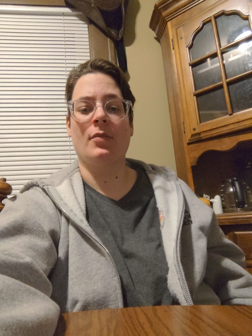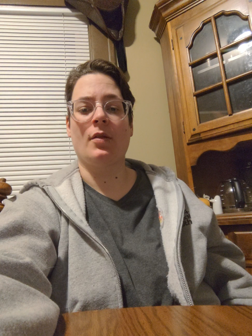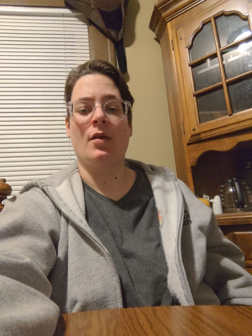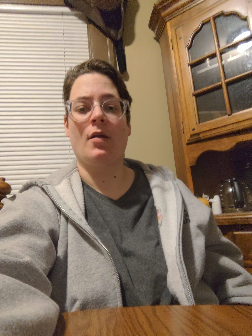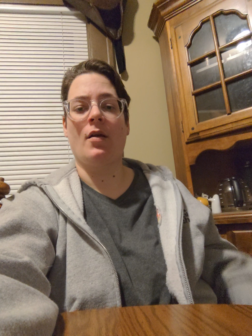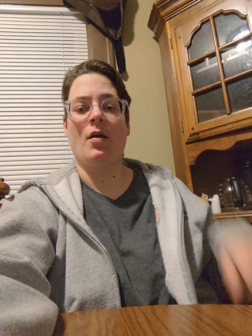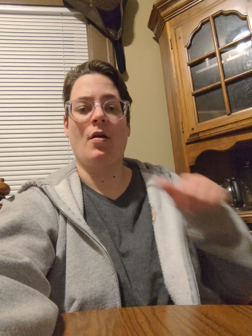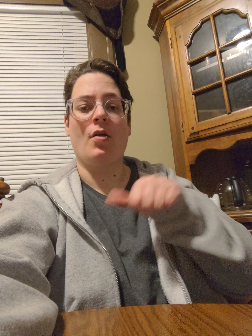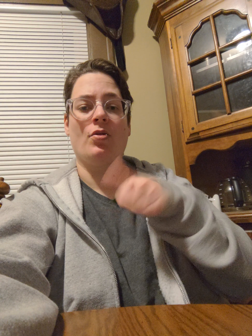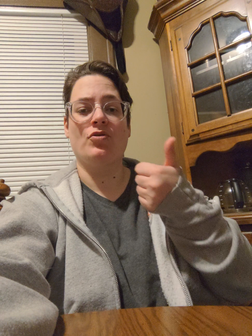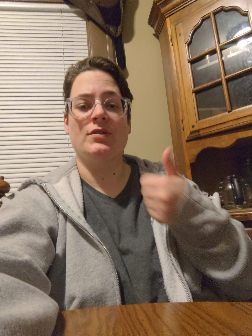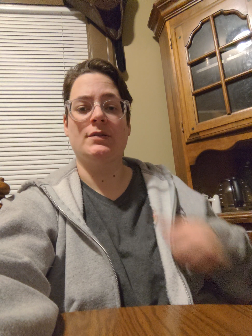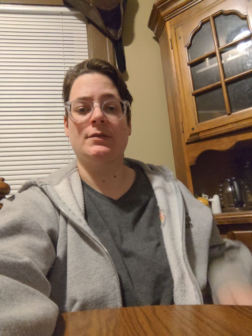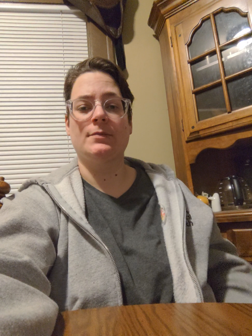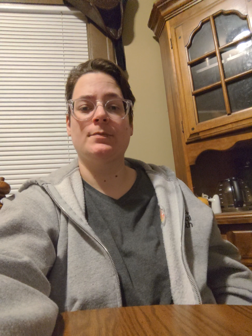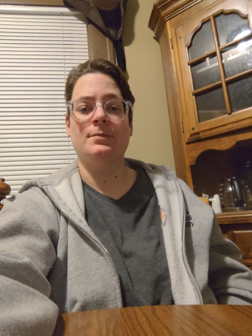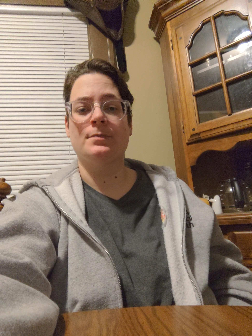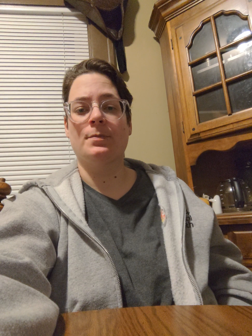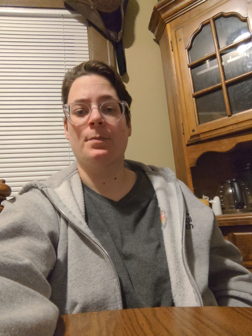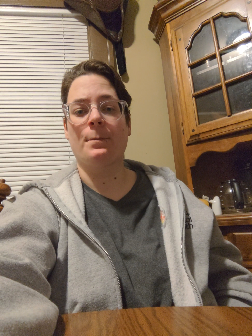another